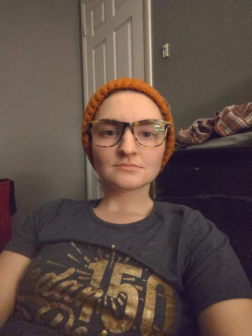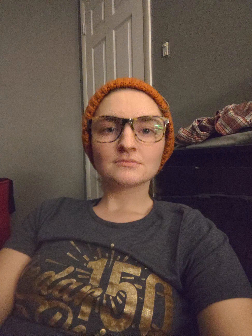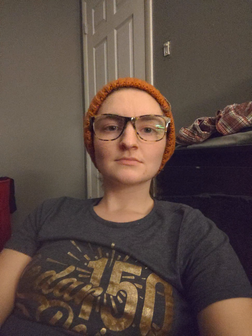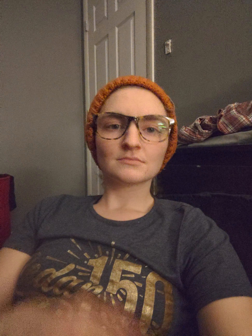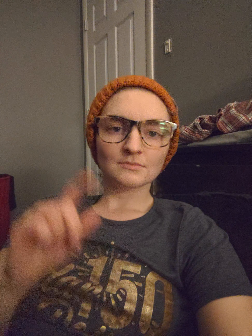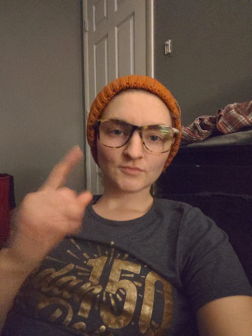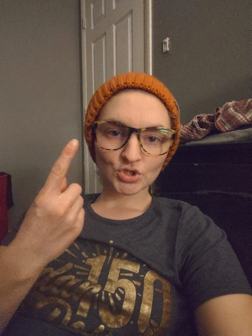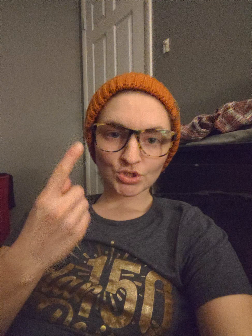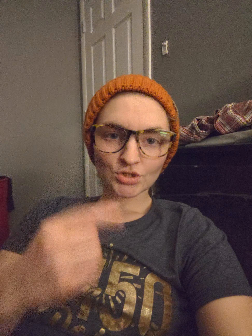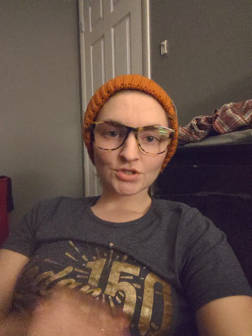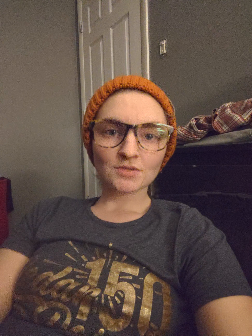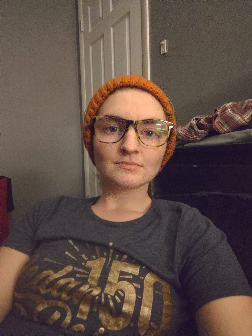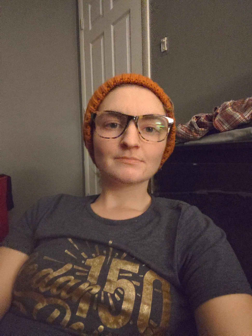first